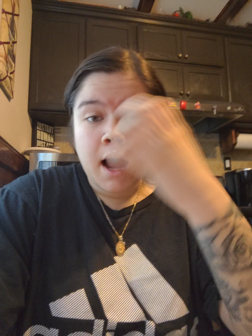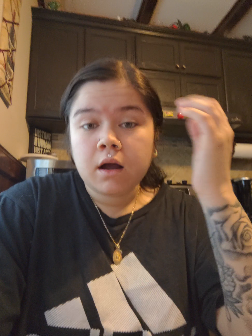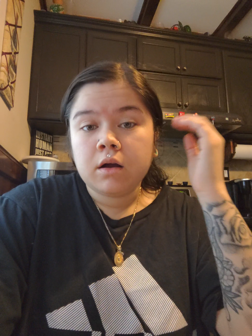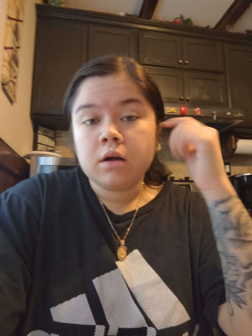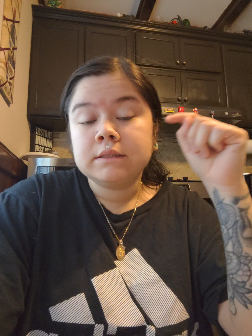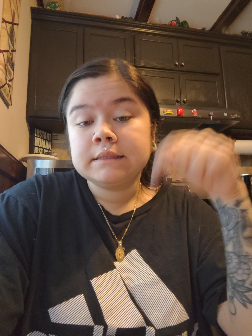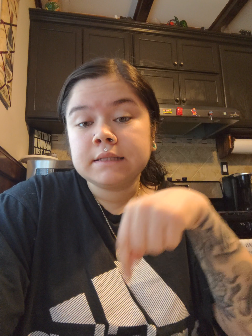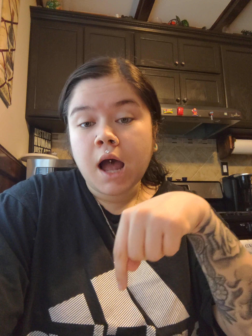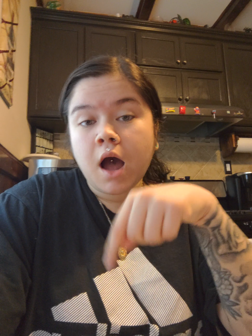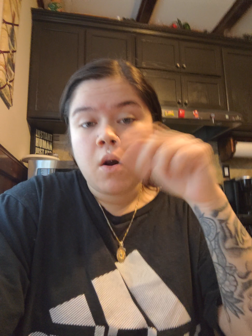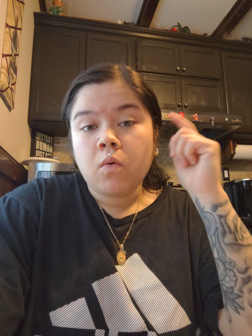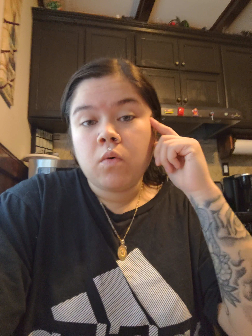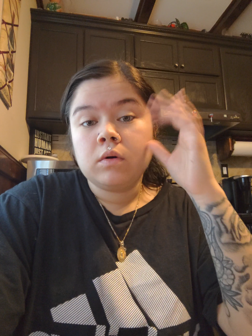down